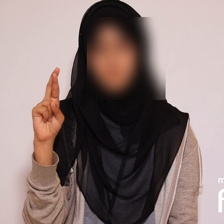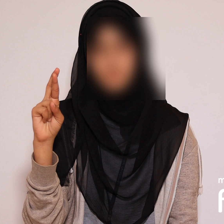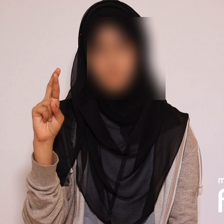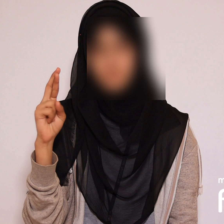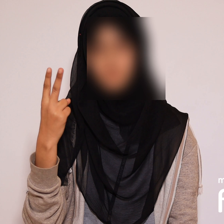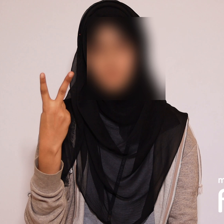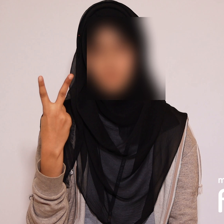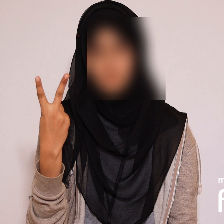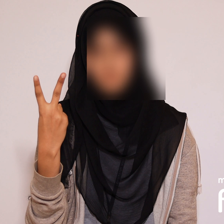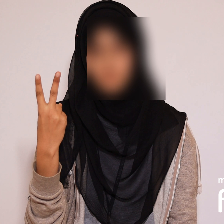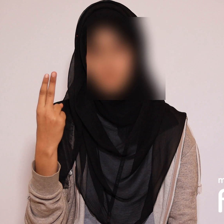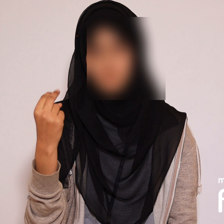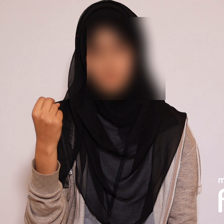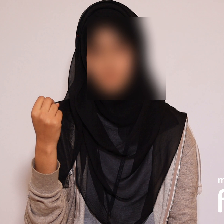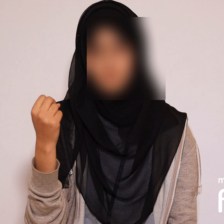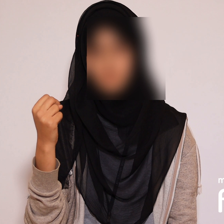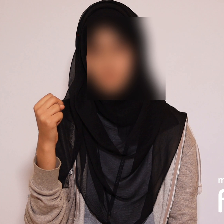ڑ